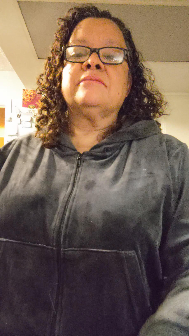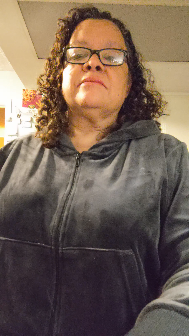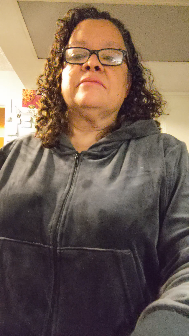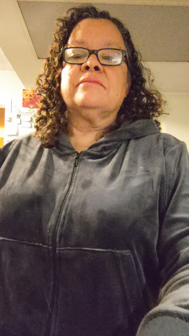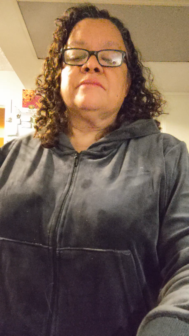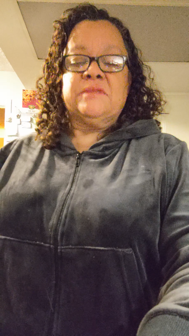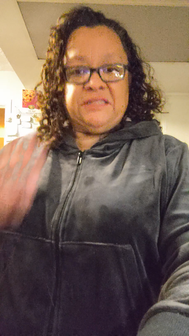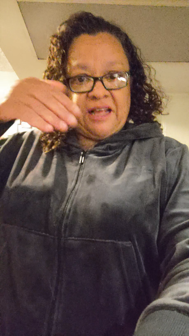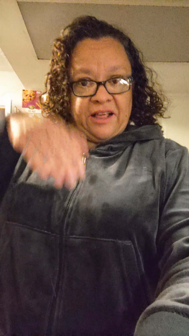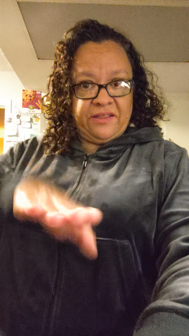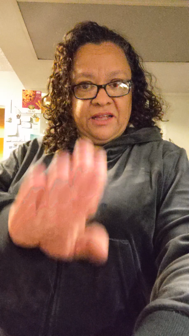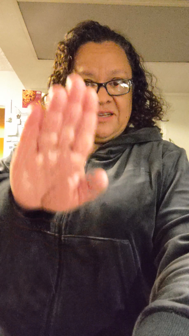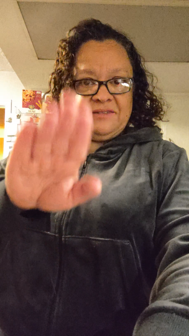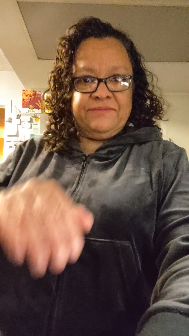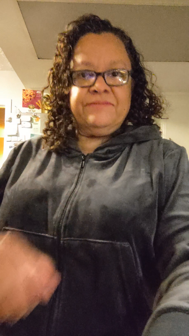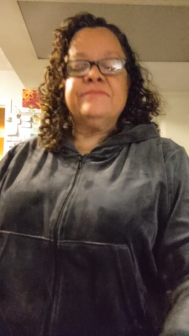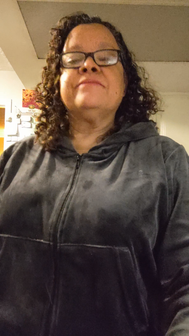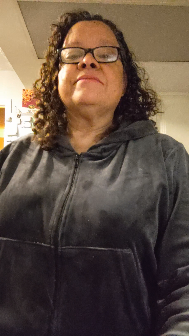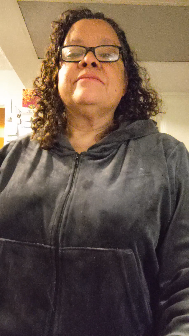enter